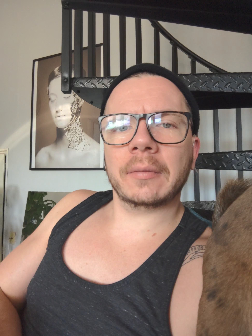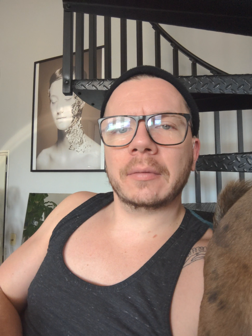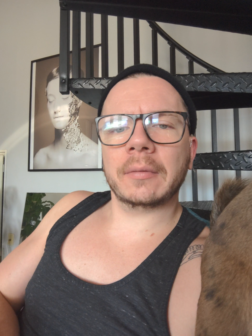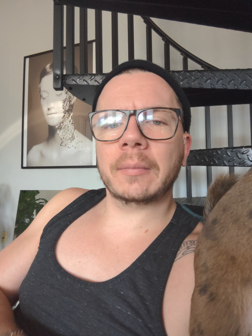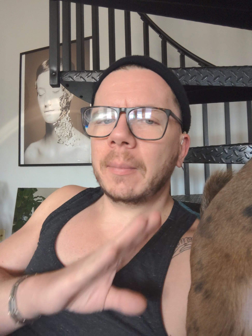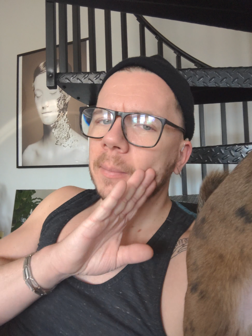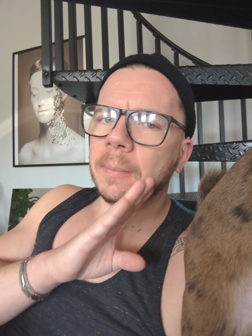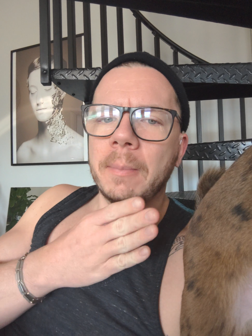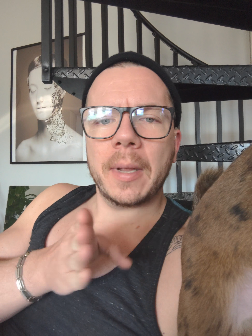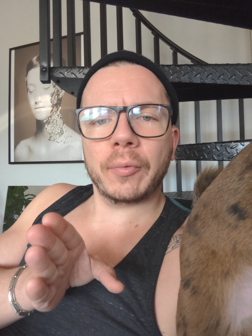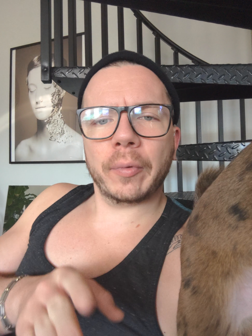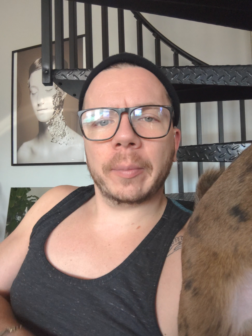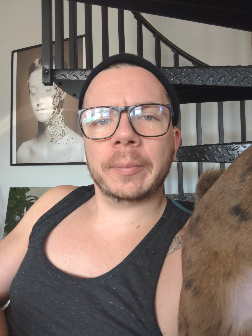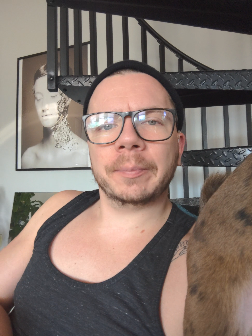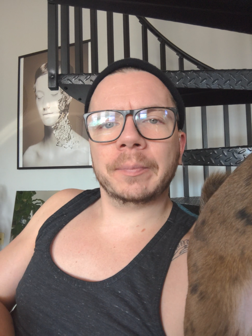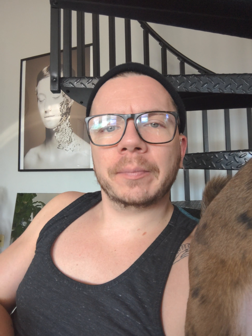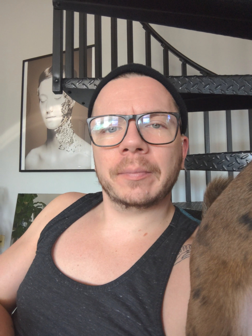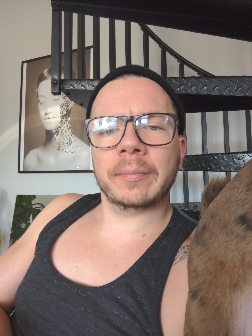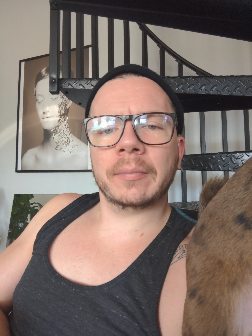bedroom